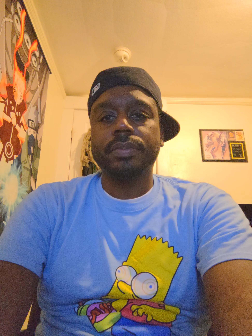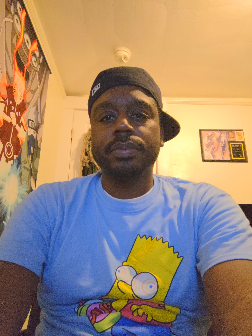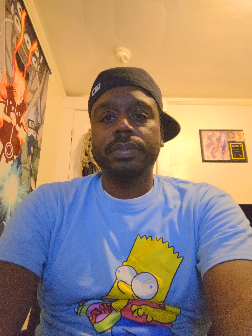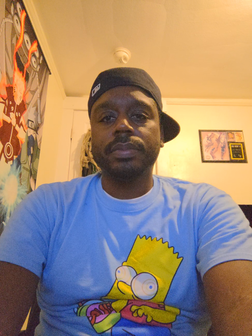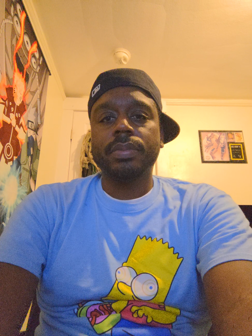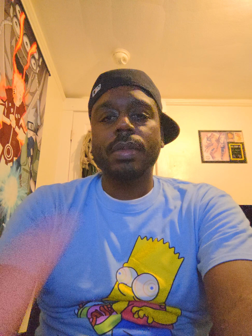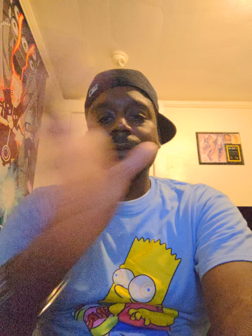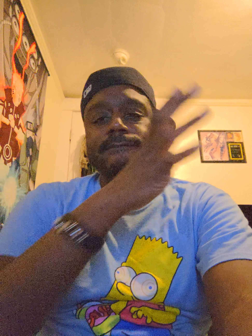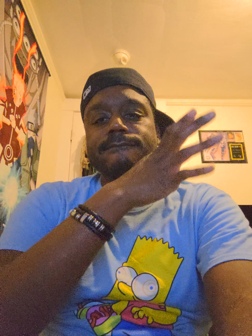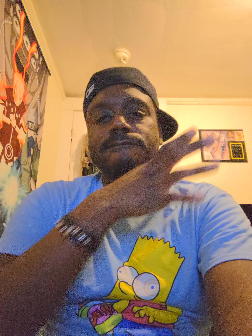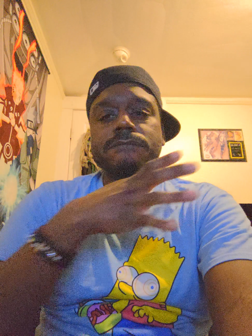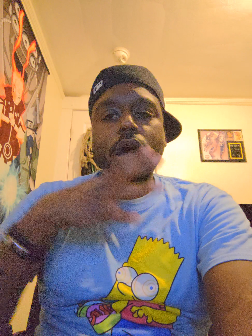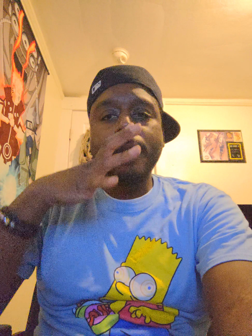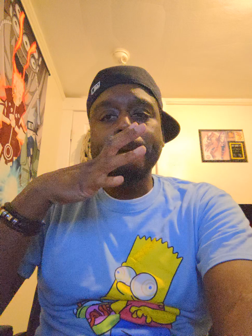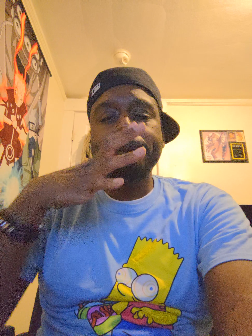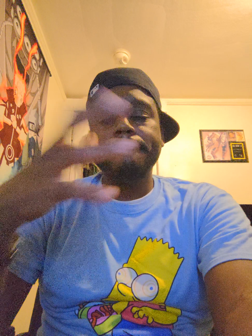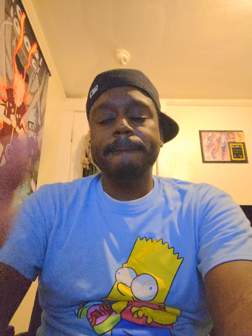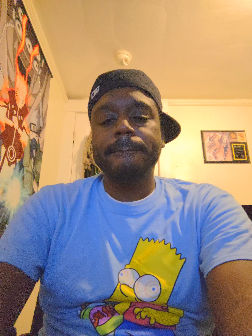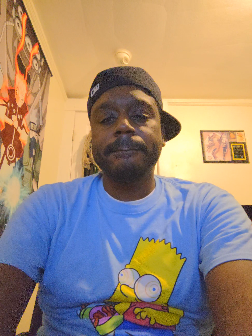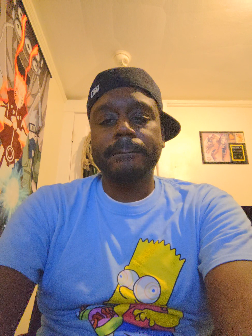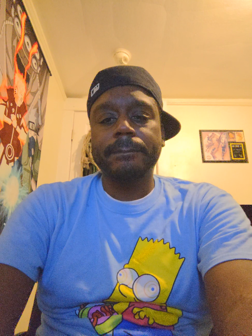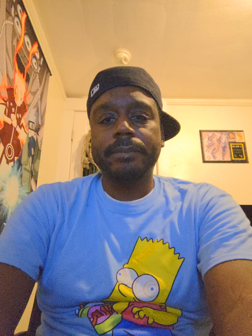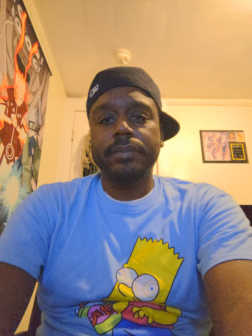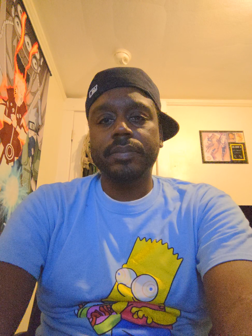farm